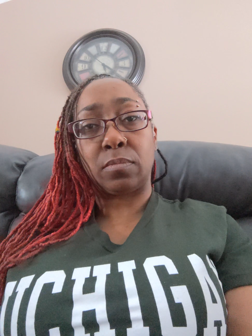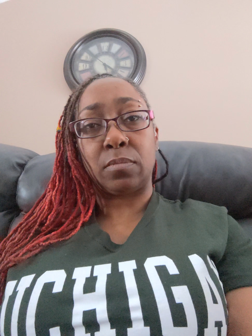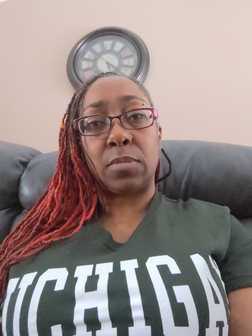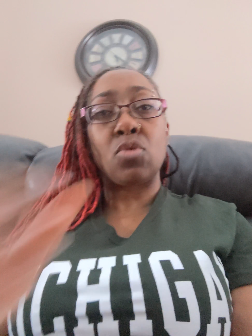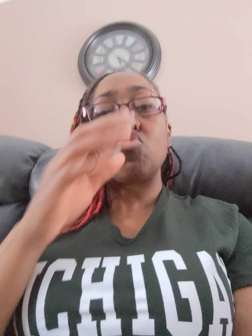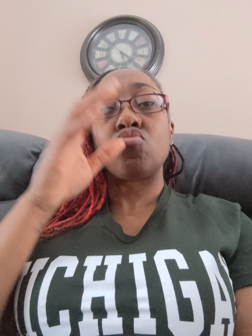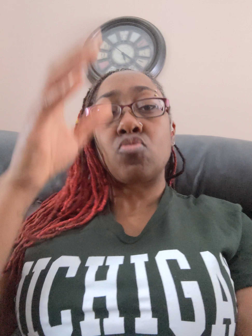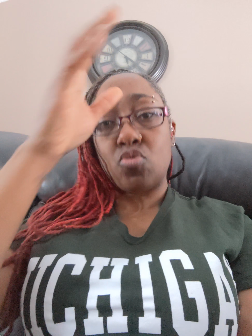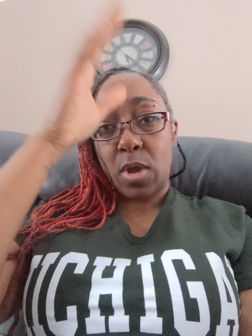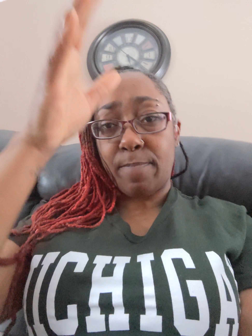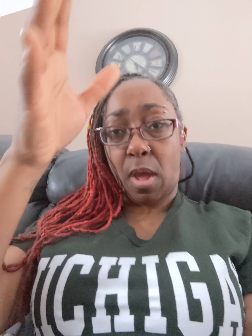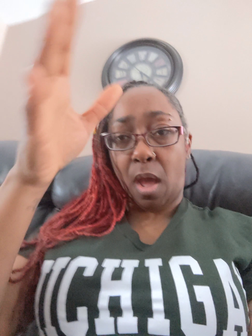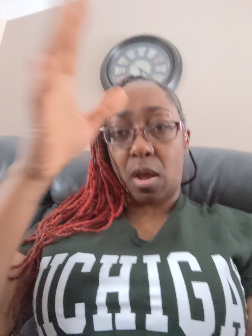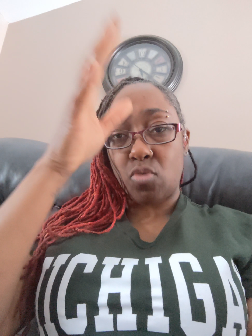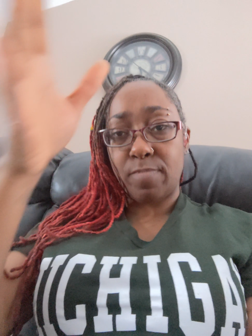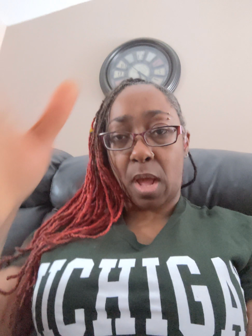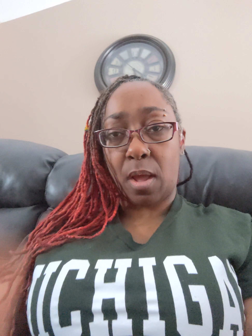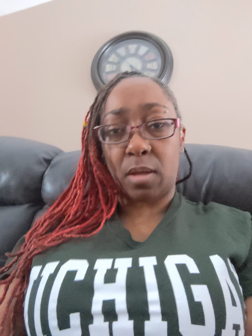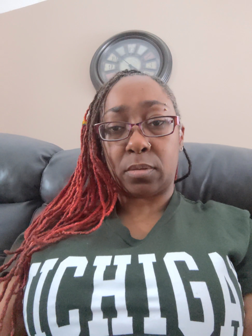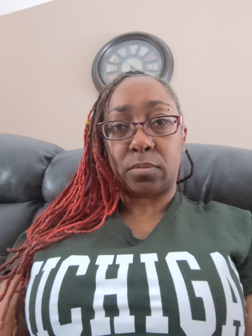grandpa